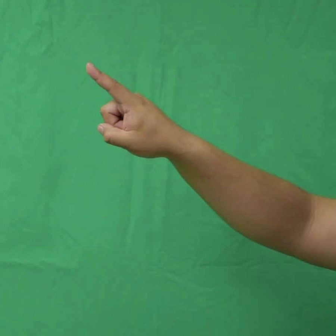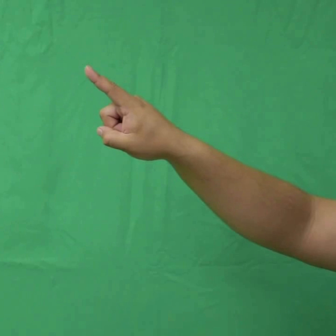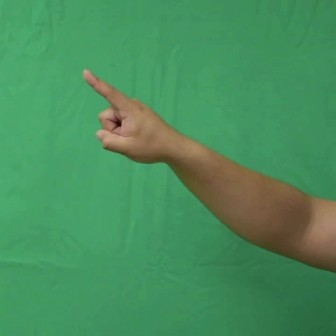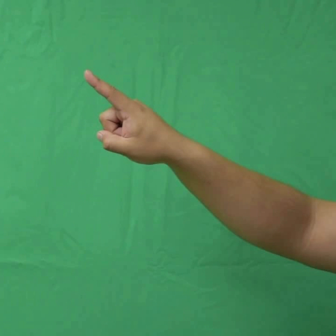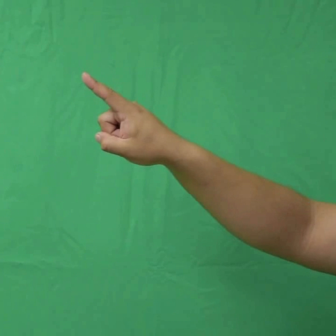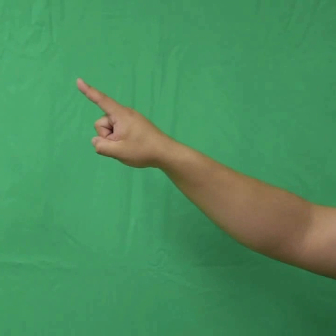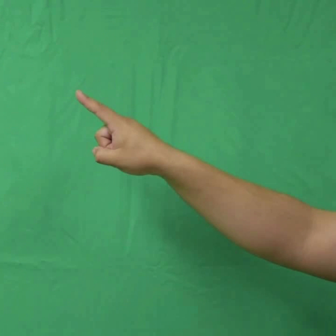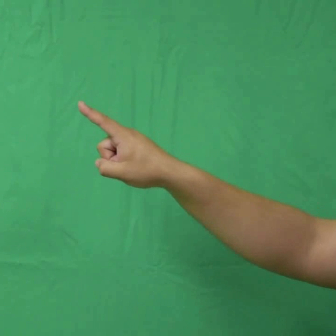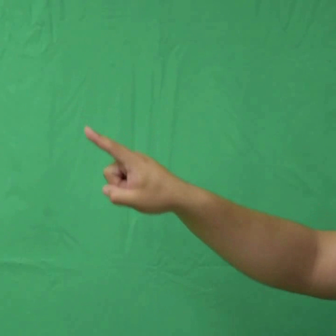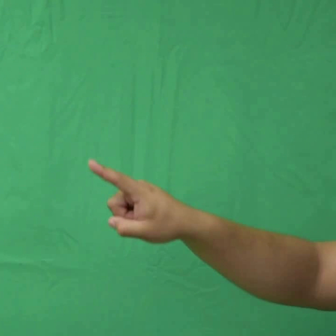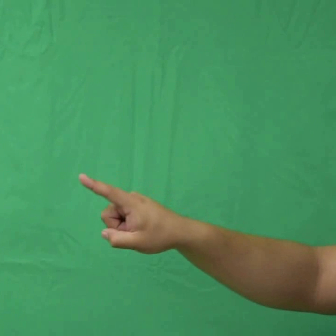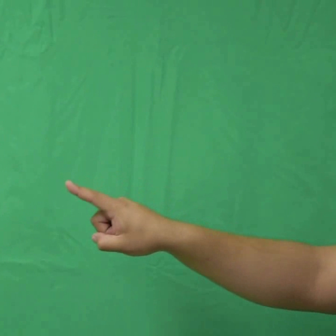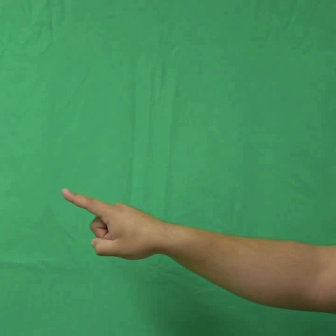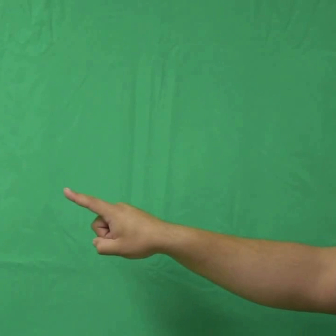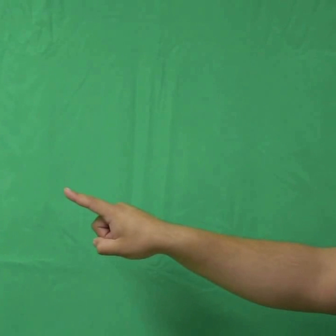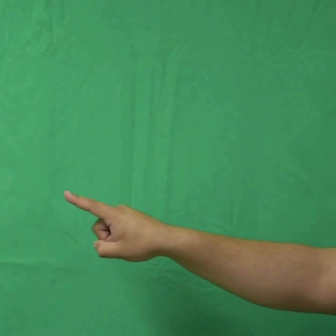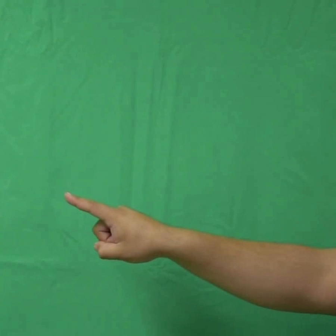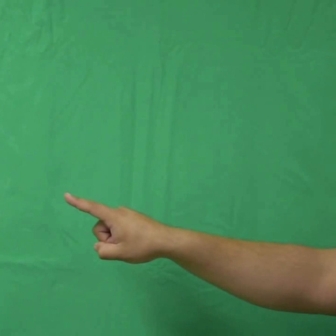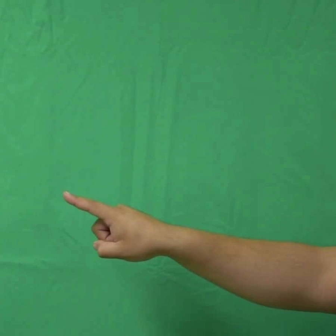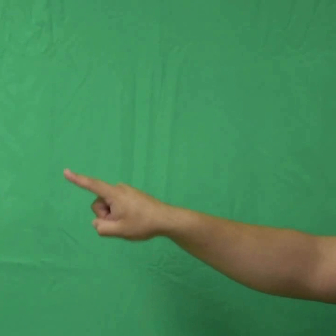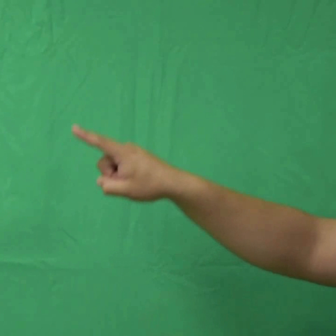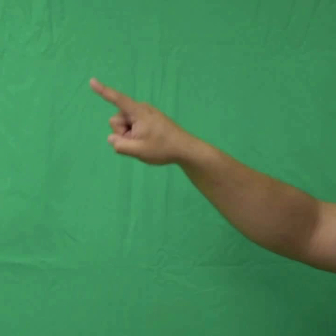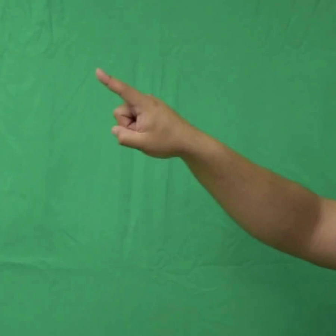Z